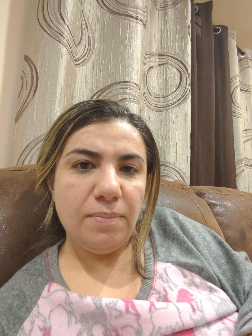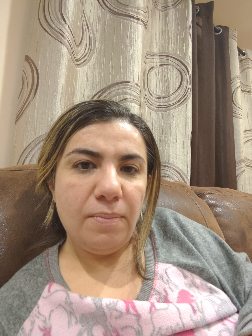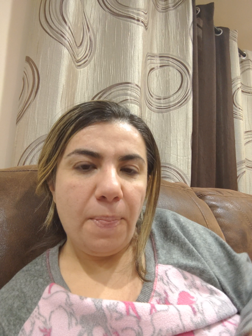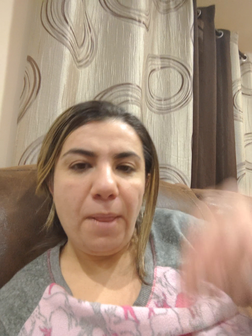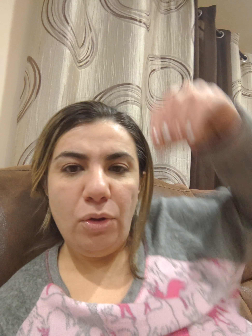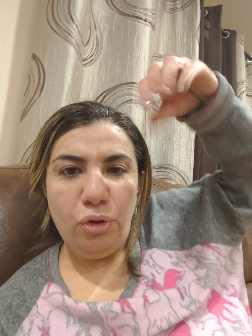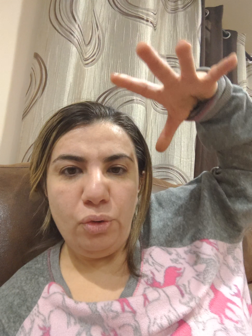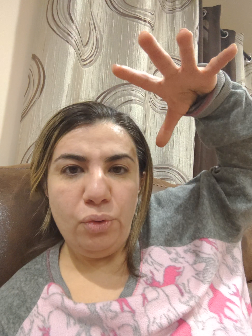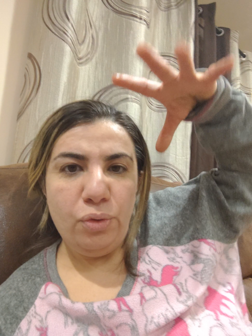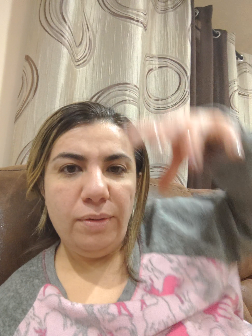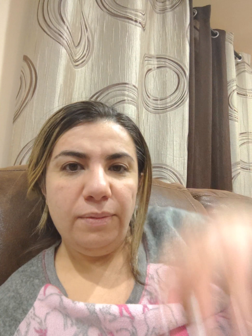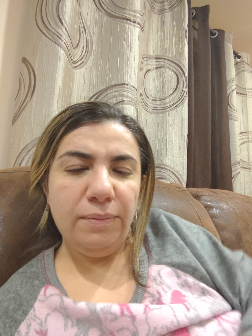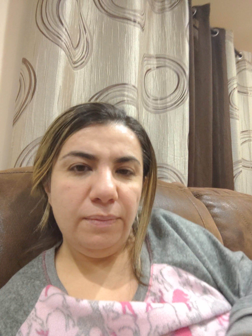lamp